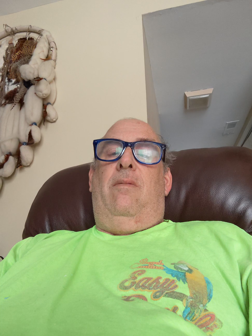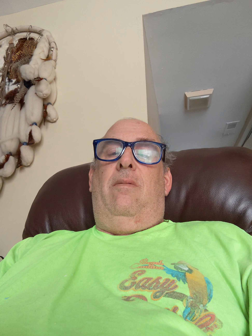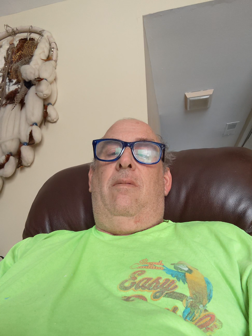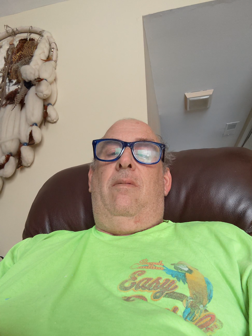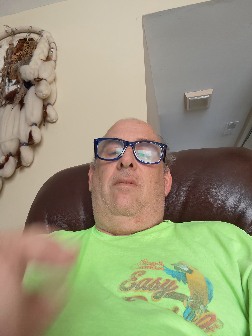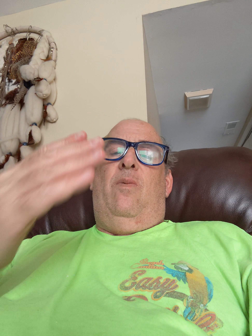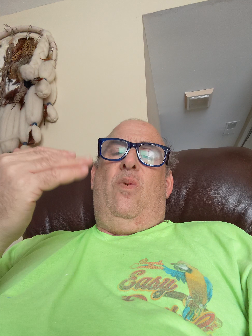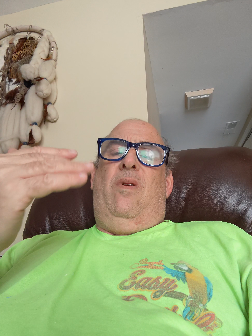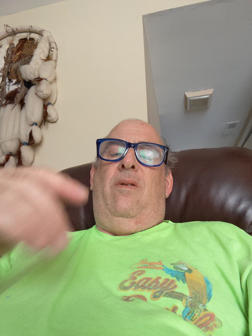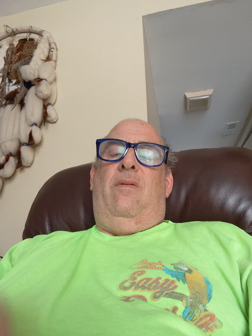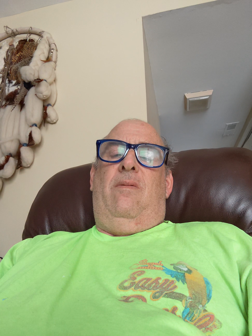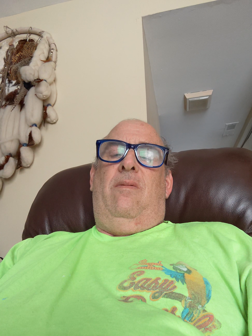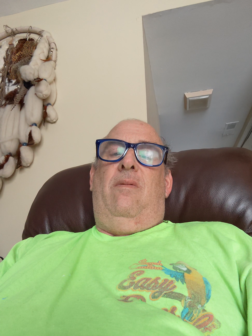wait